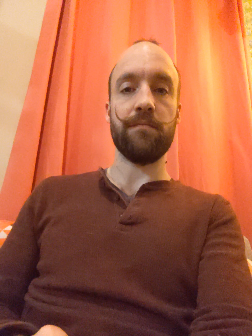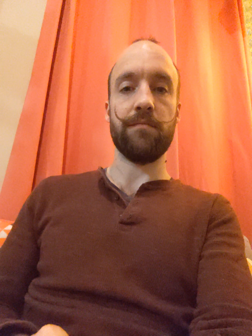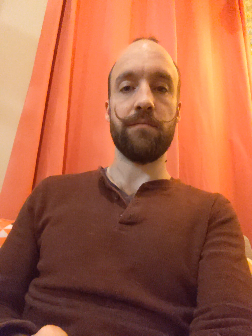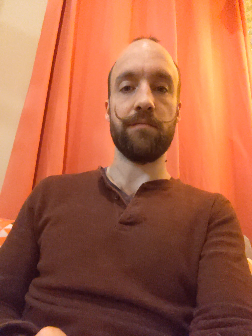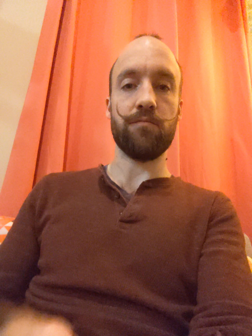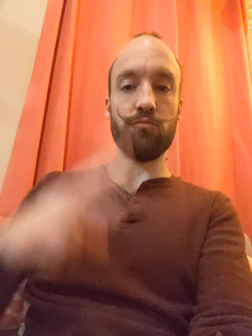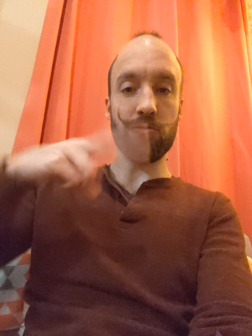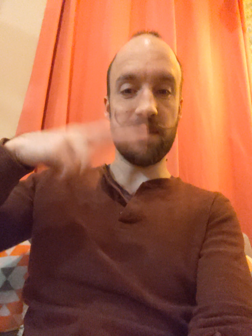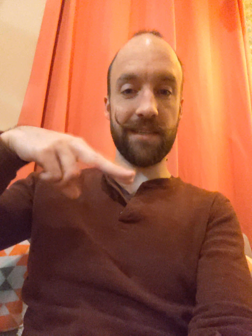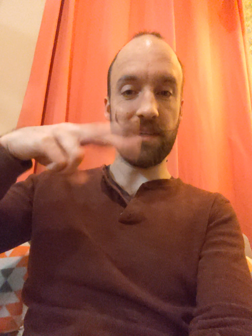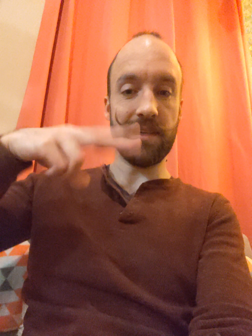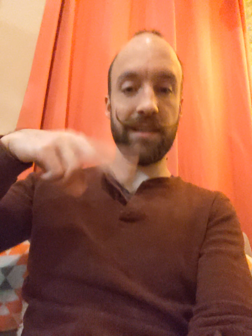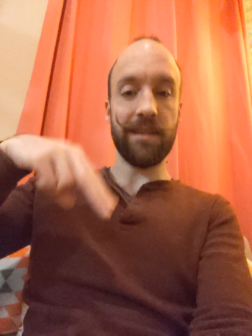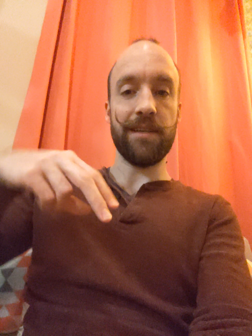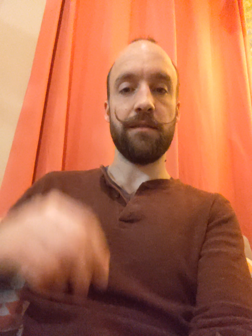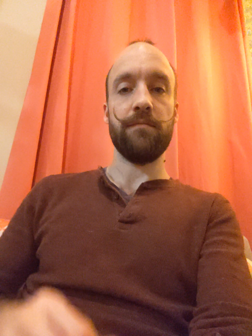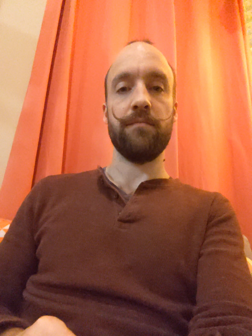read